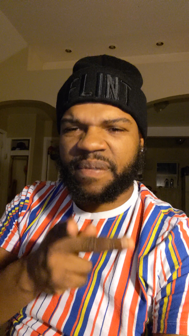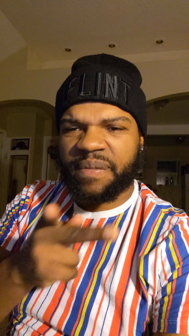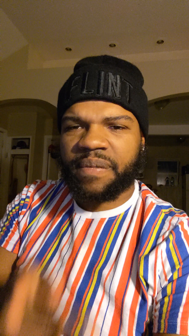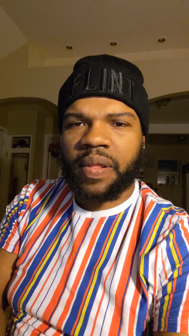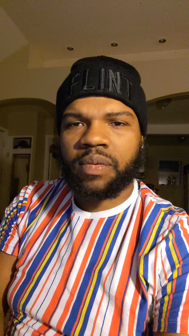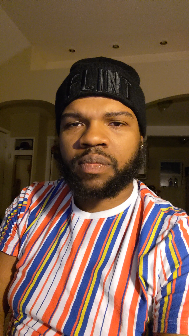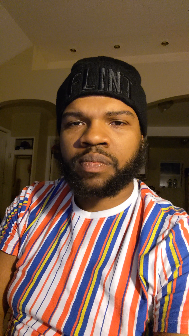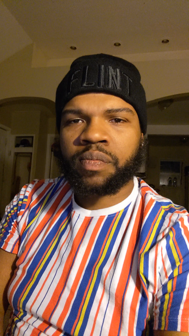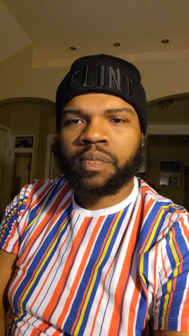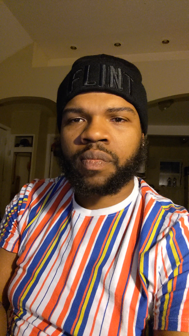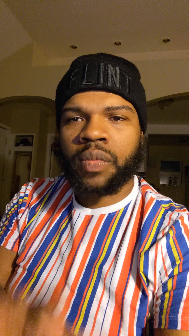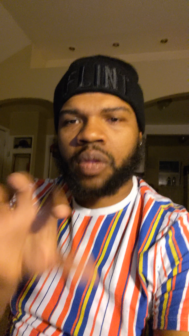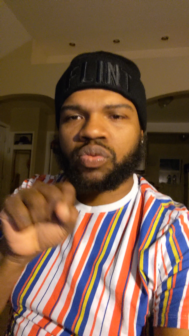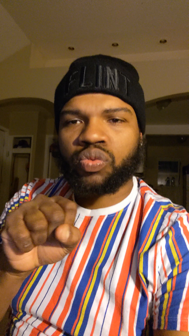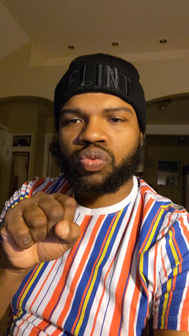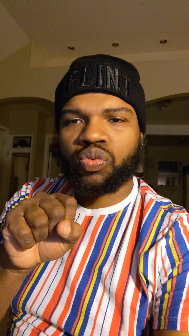catch